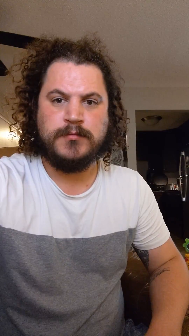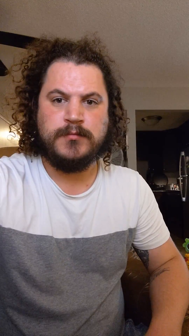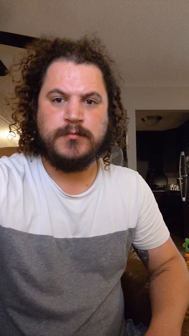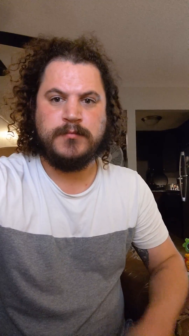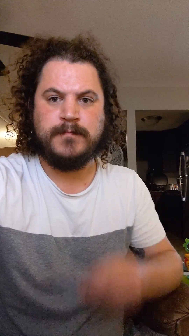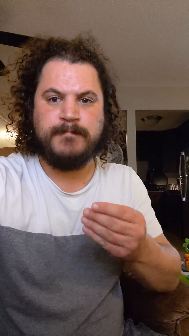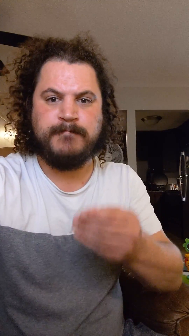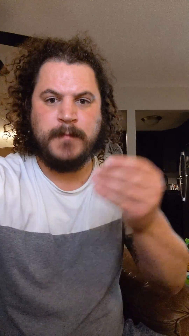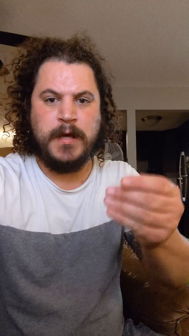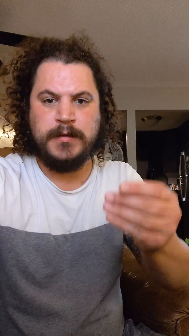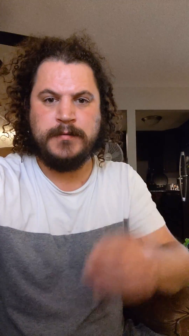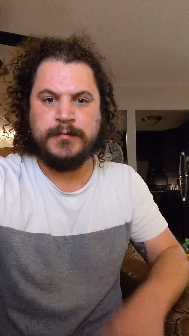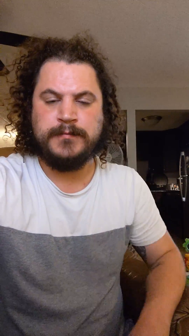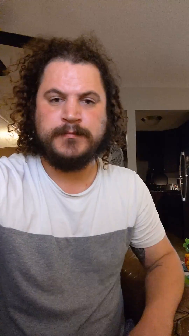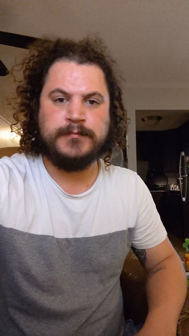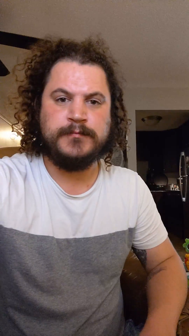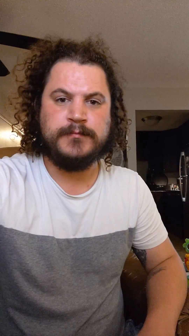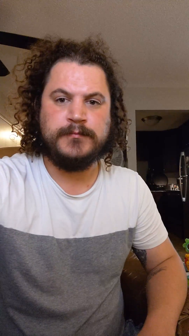buy